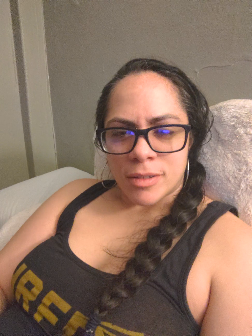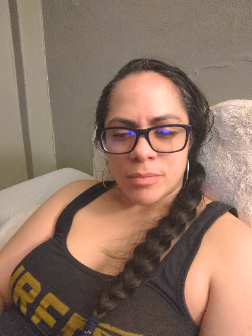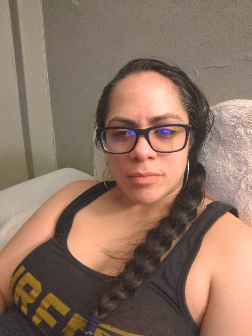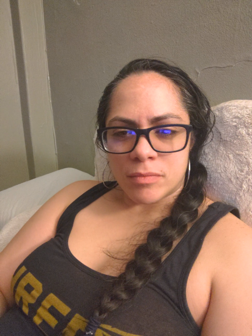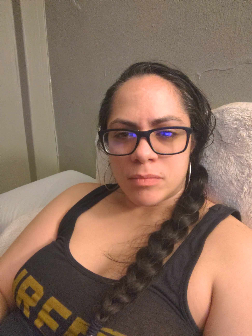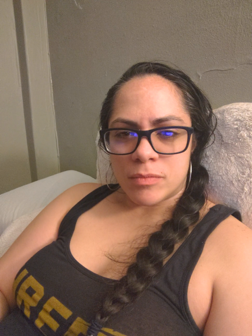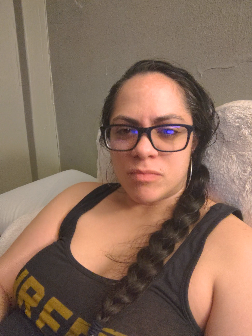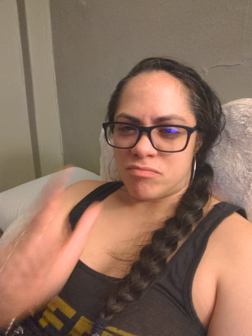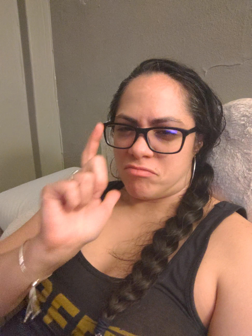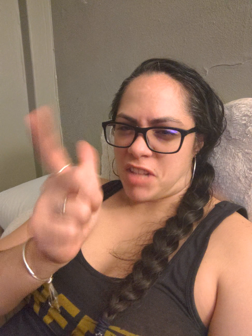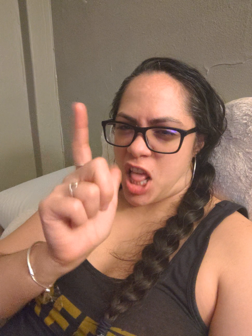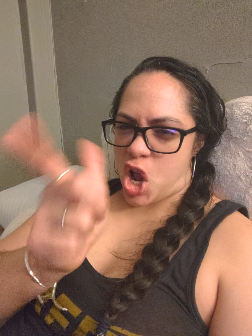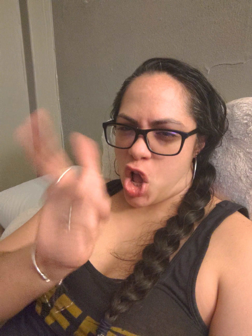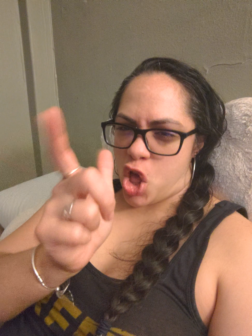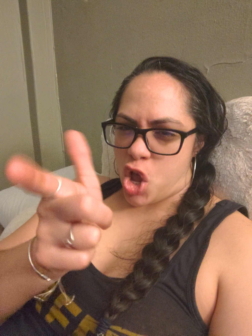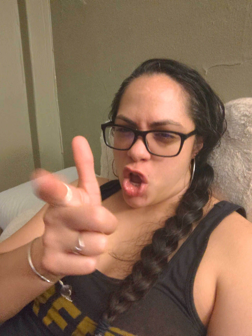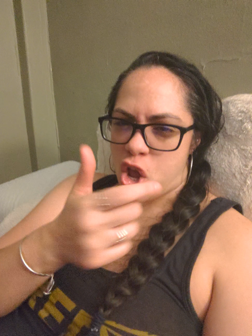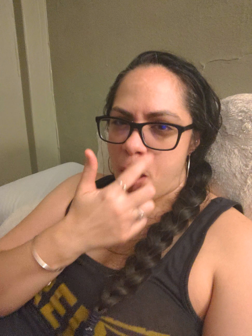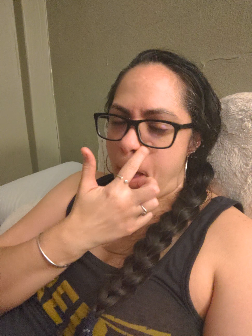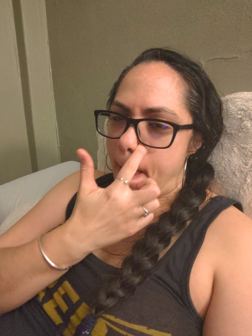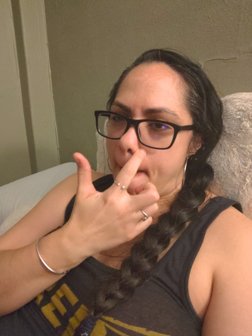later